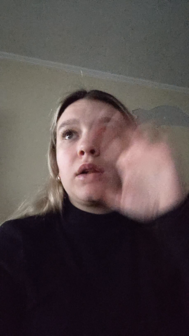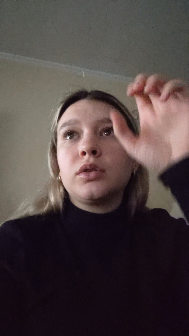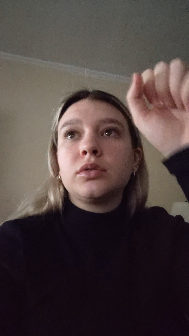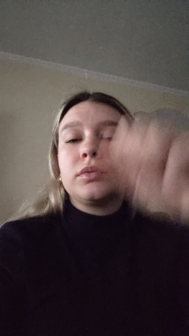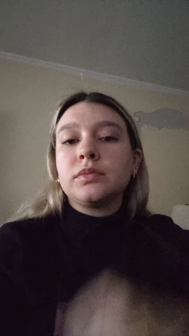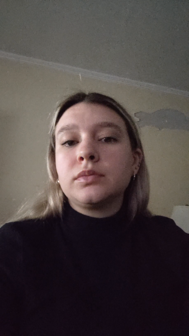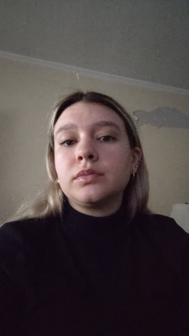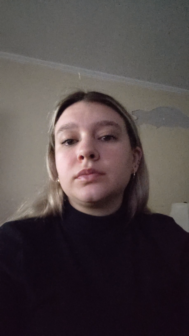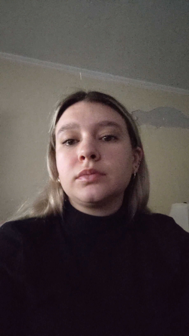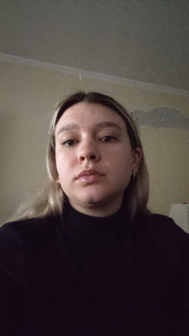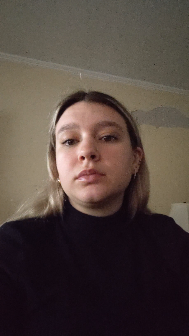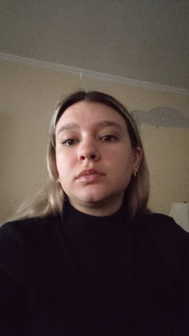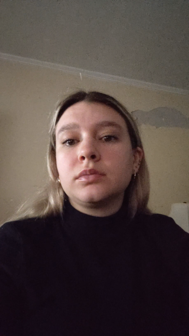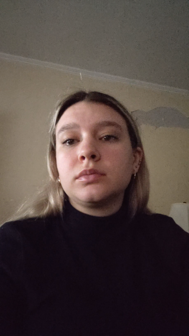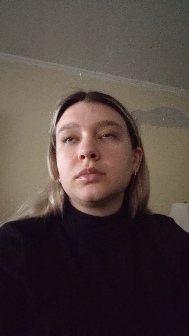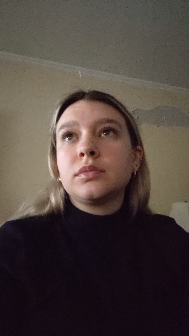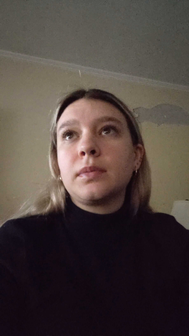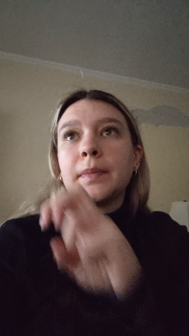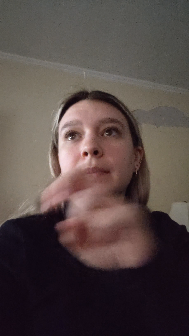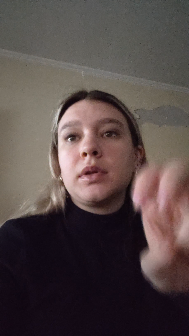bench